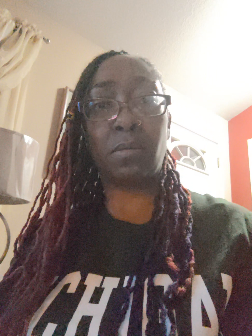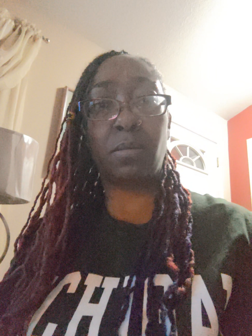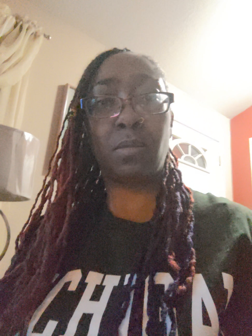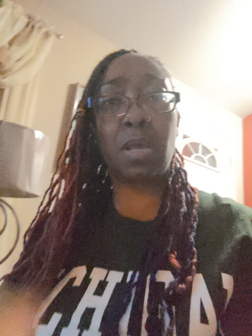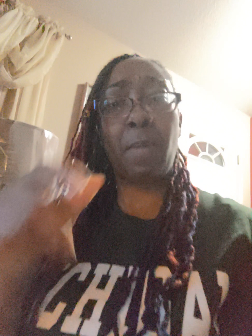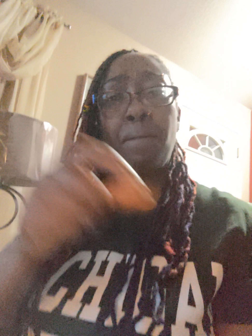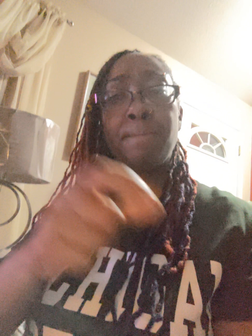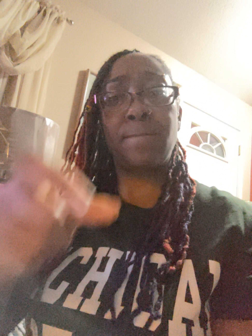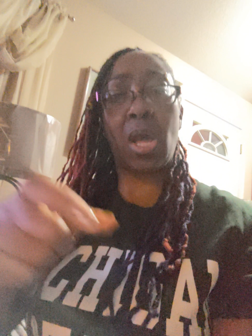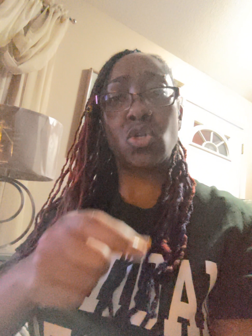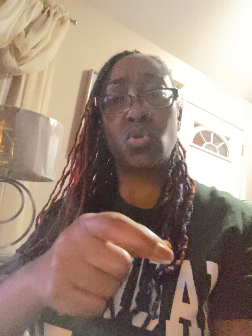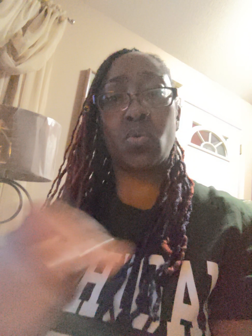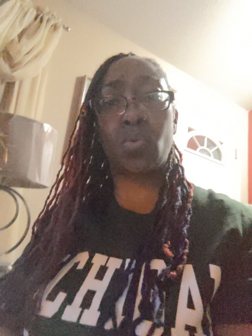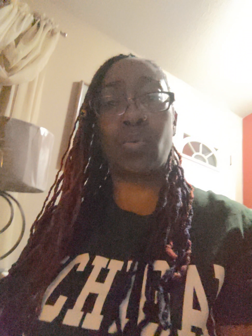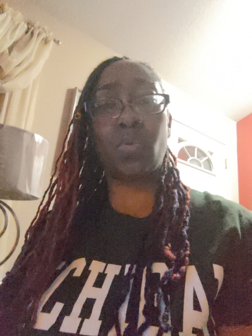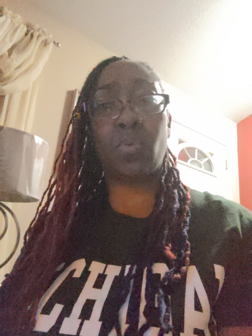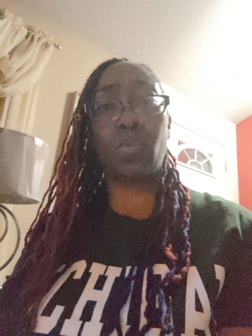puzzle